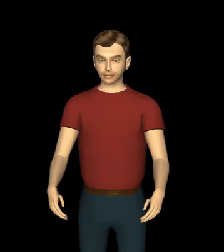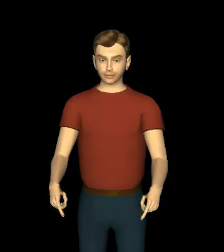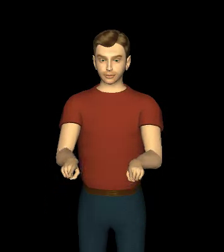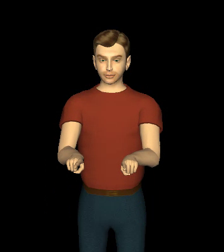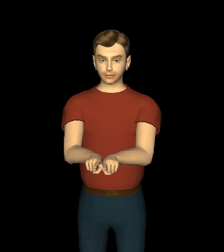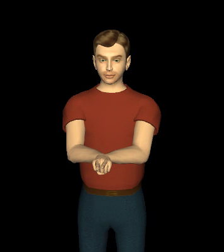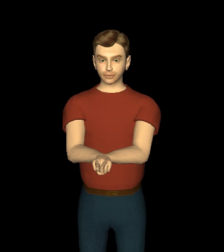أيضا